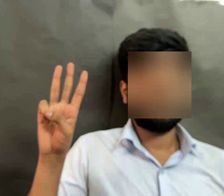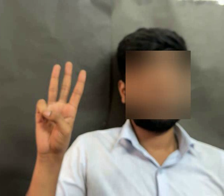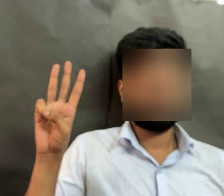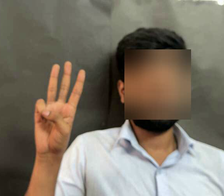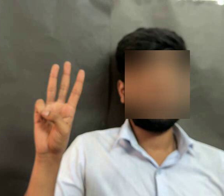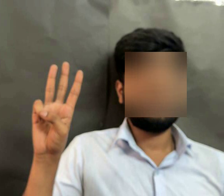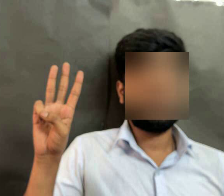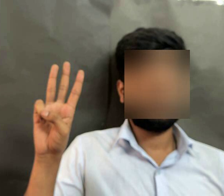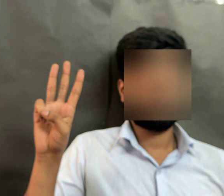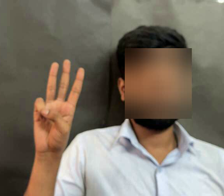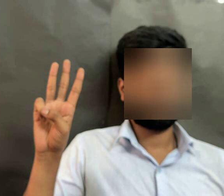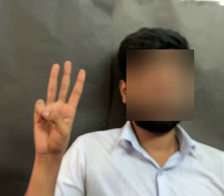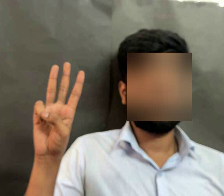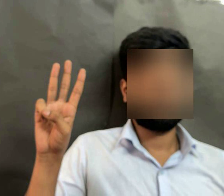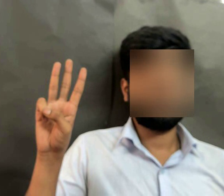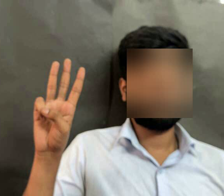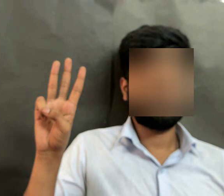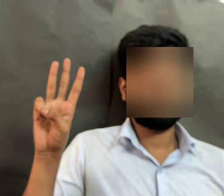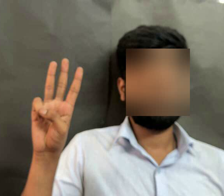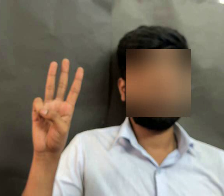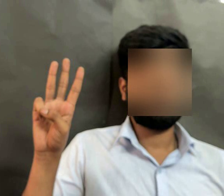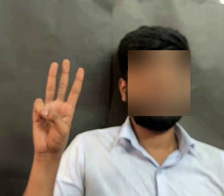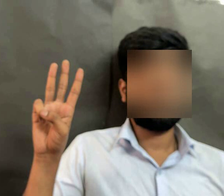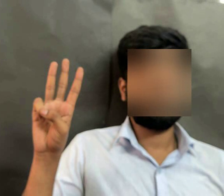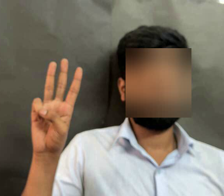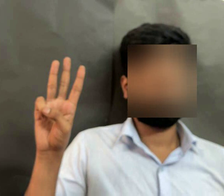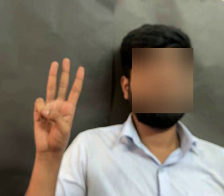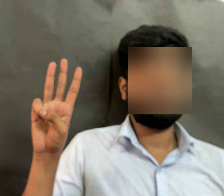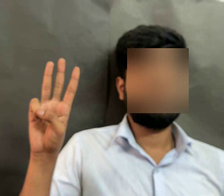W